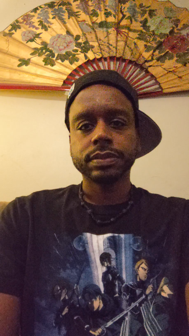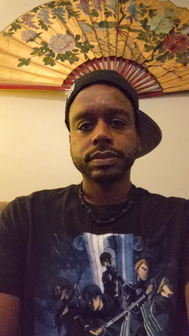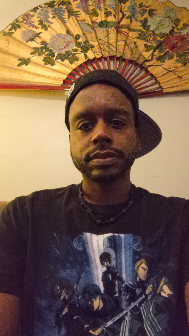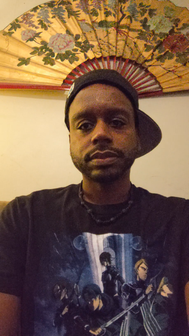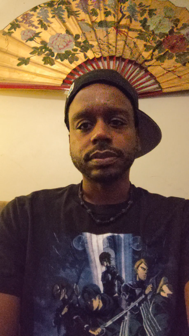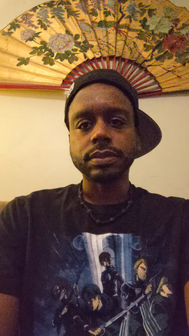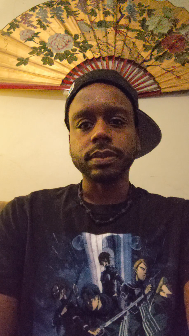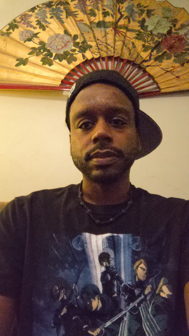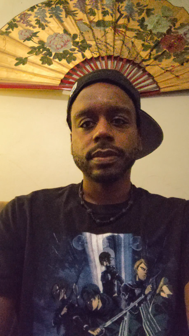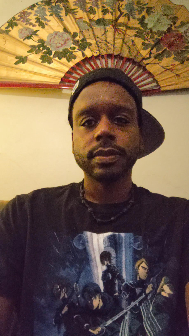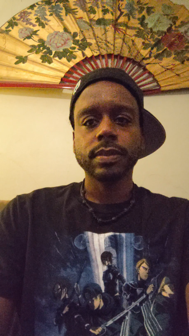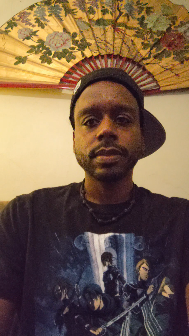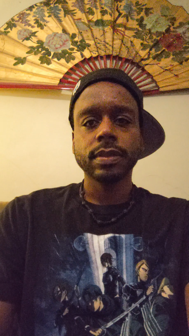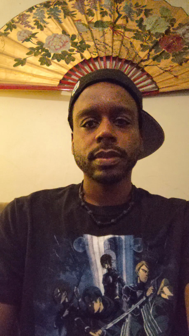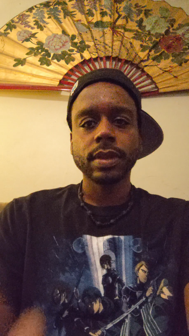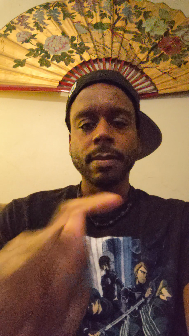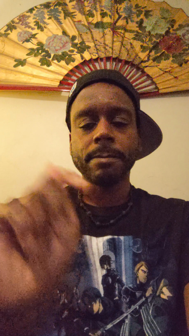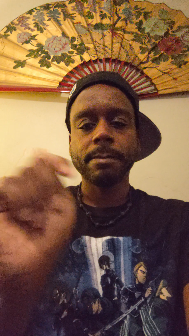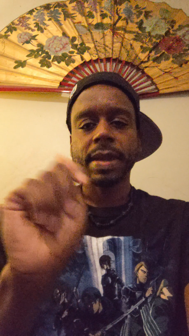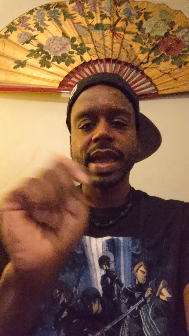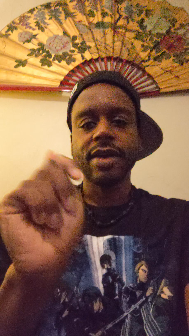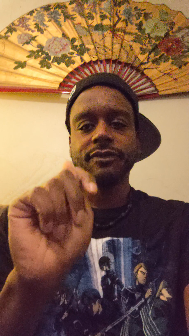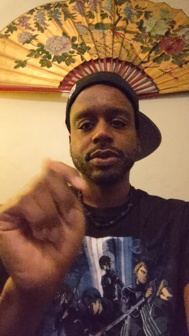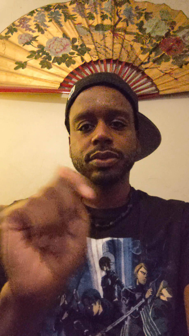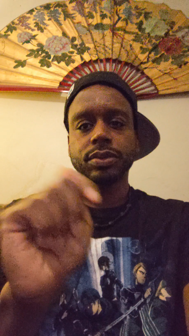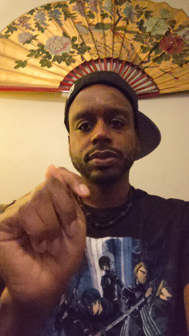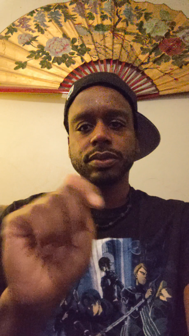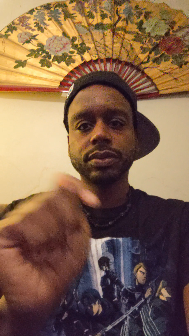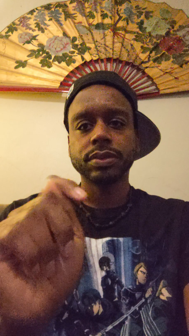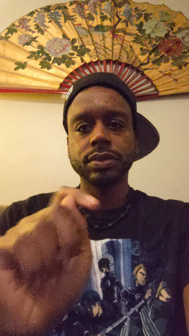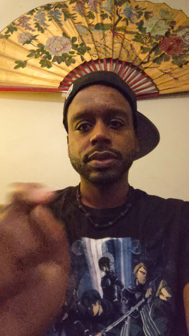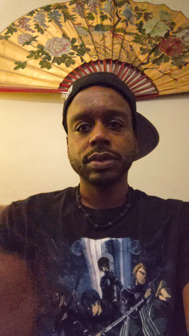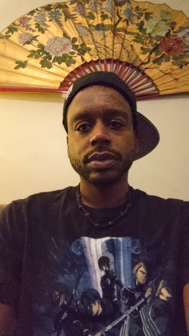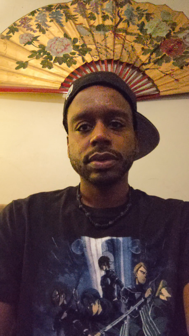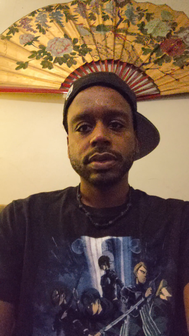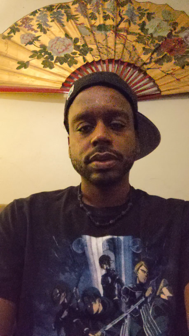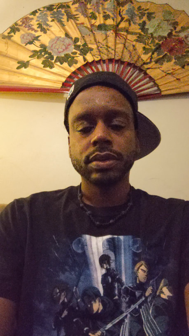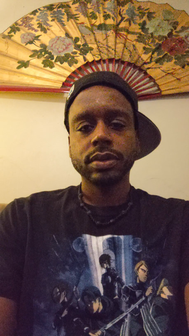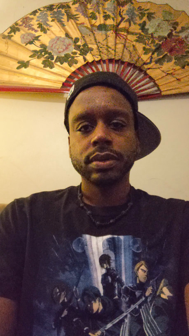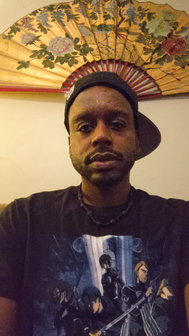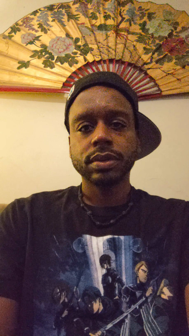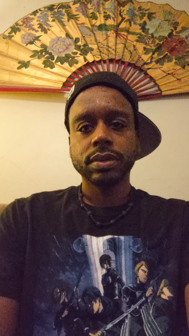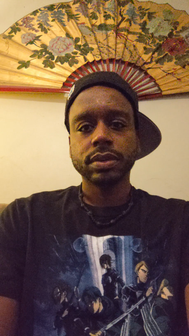bathroom